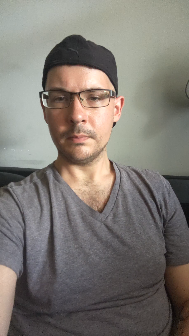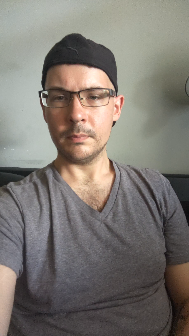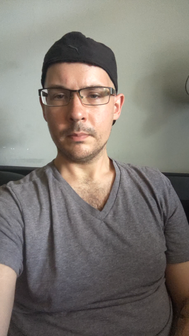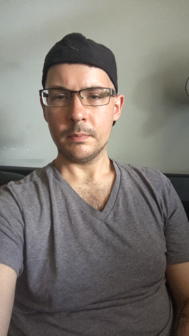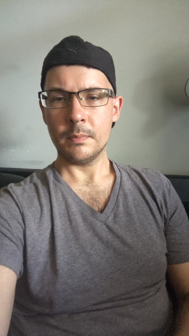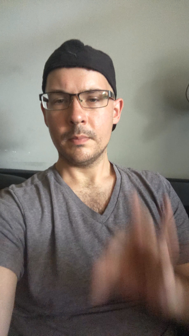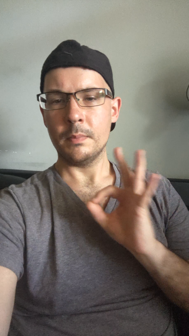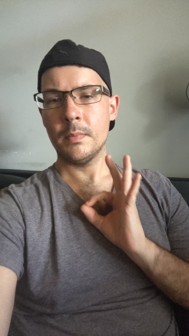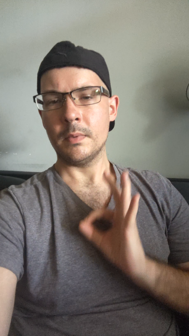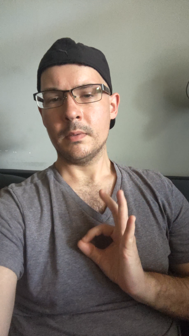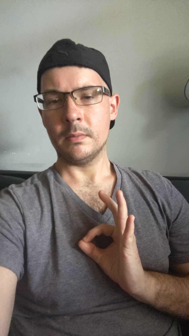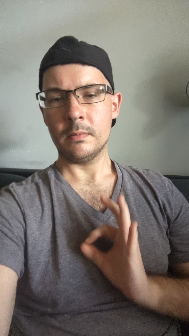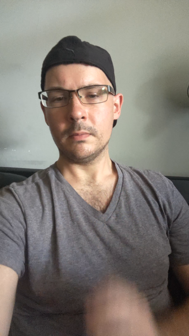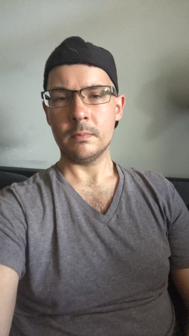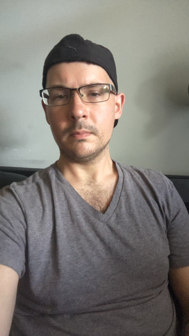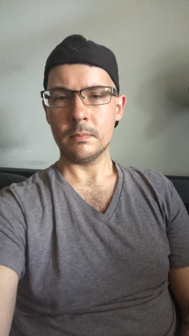button